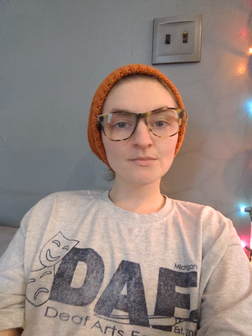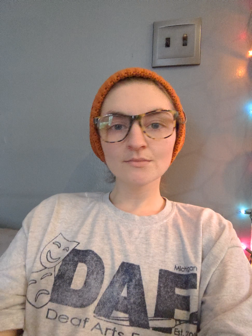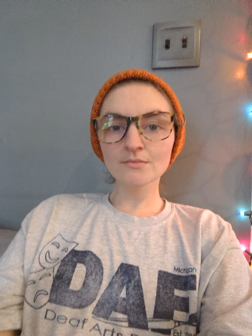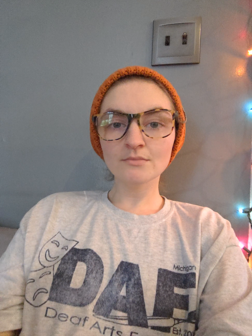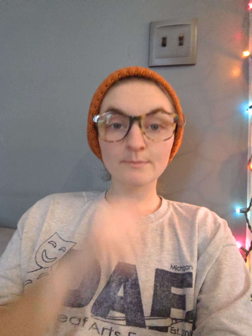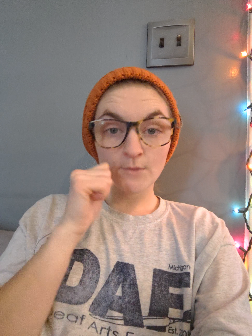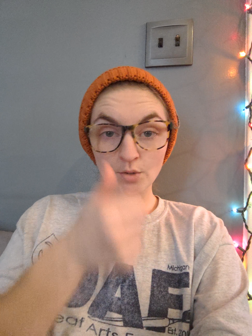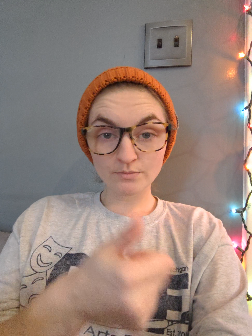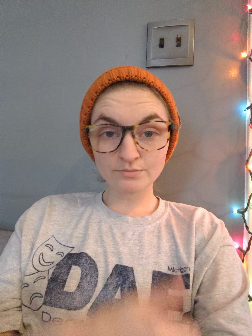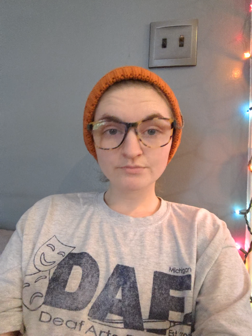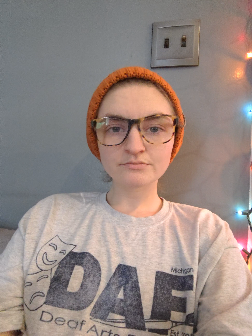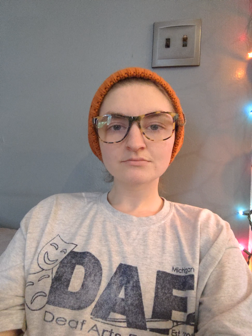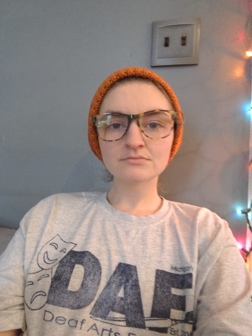tomorrow